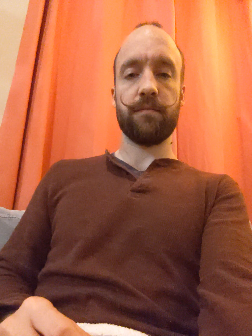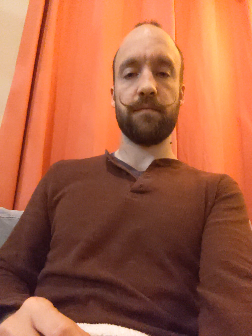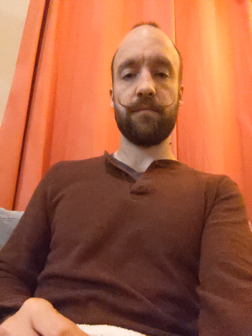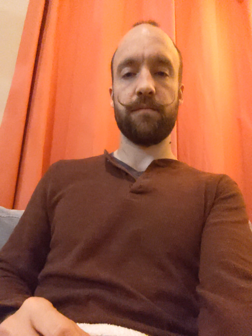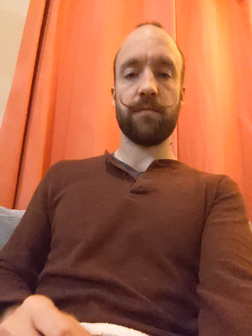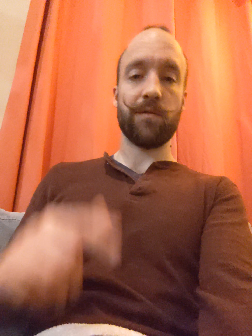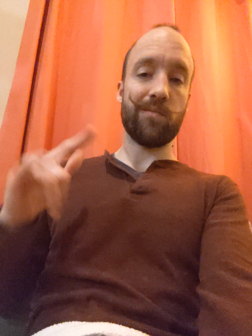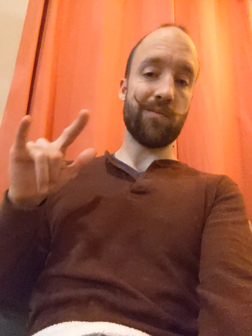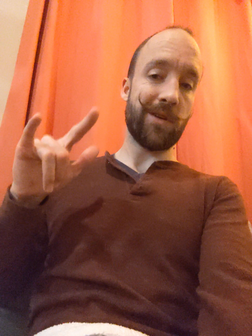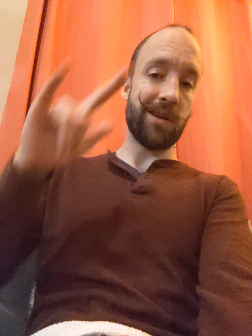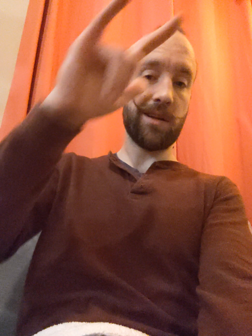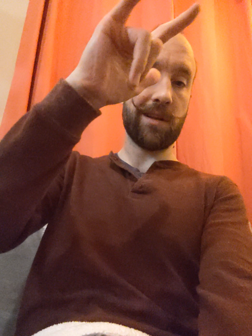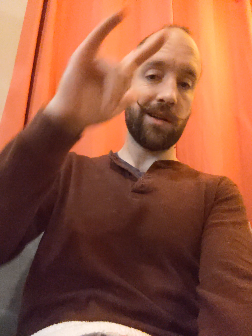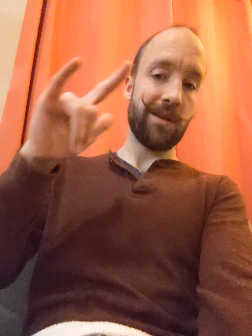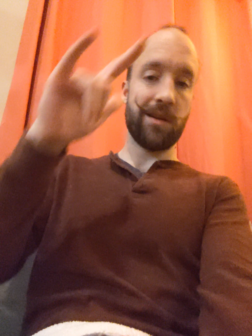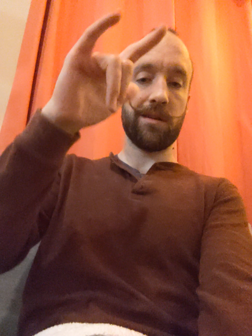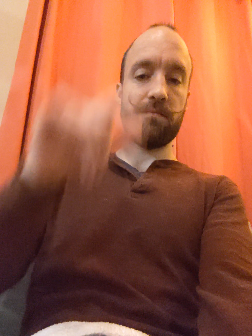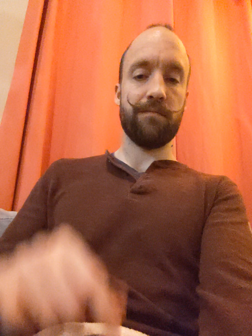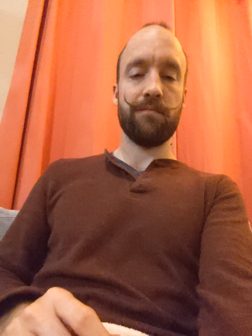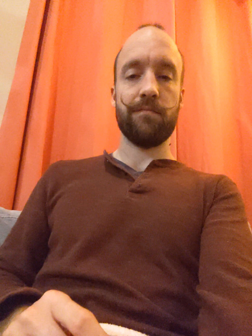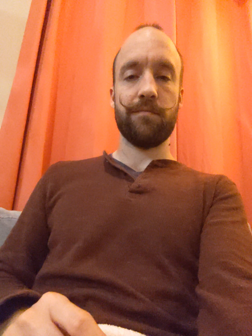airplane